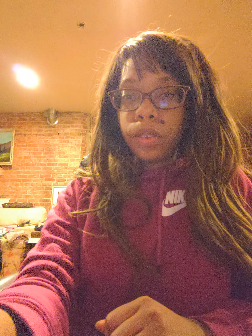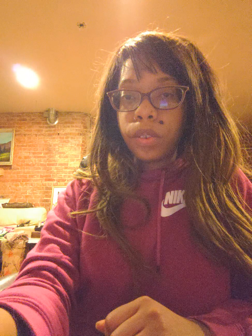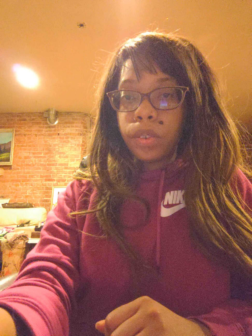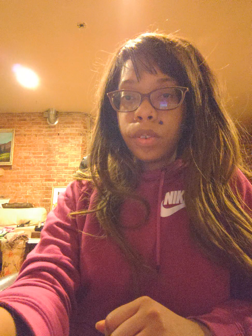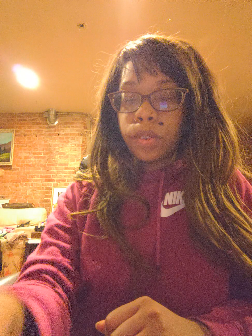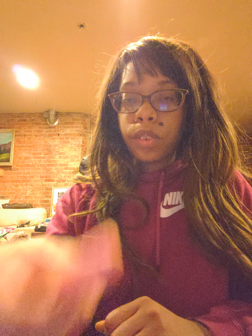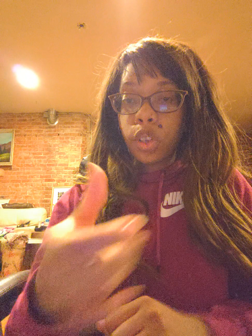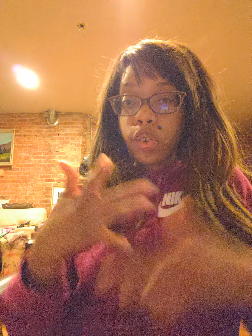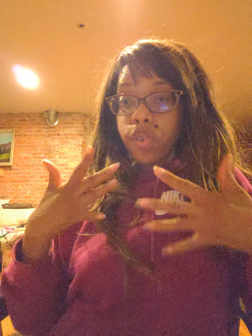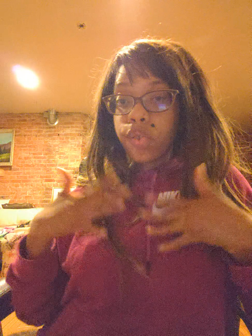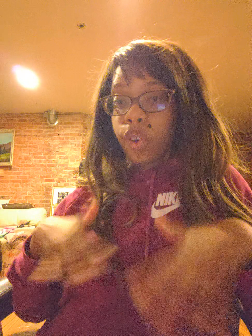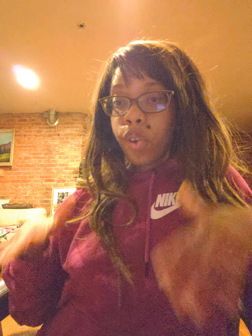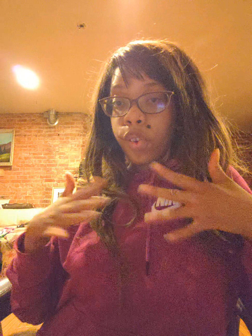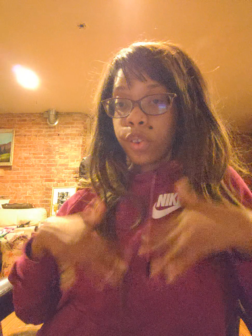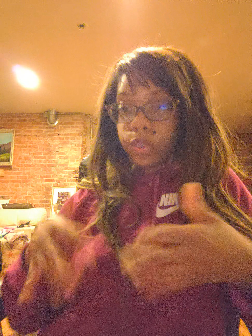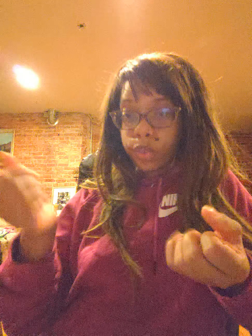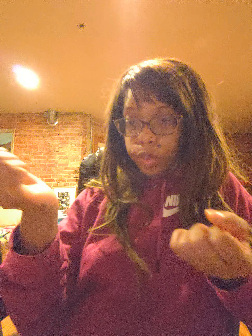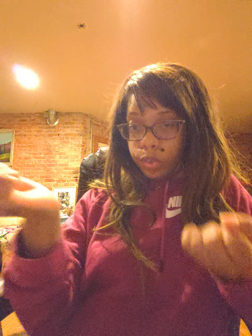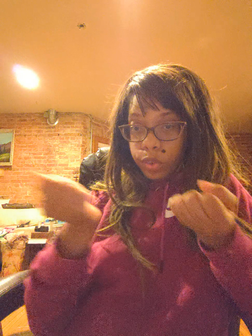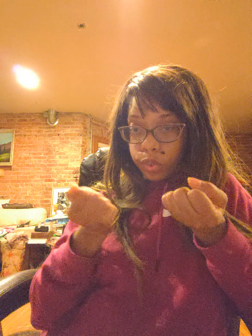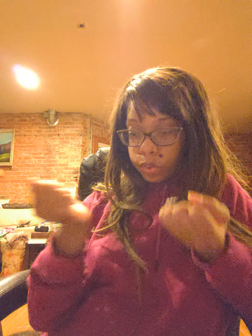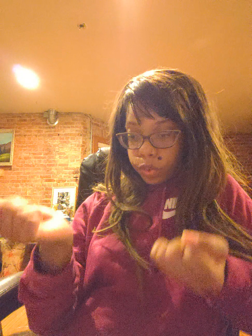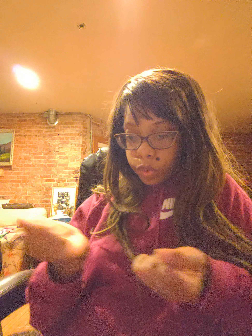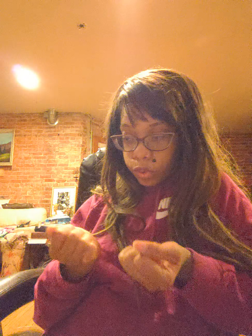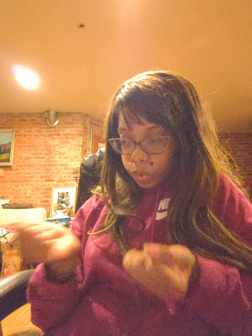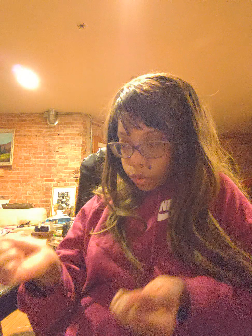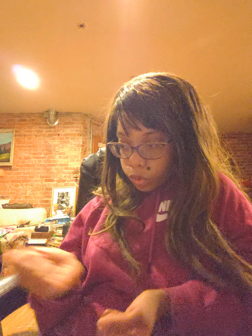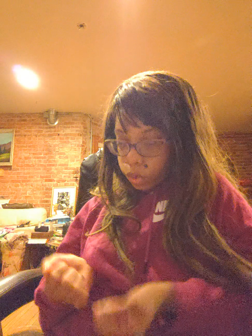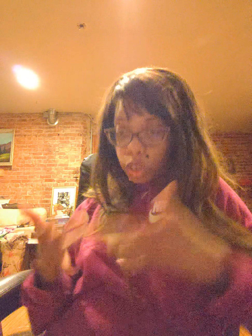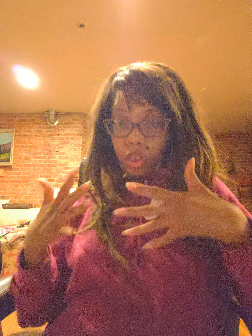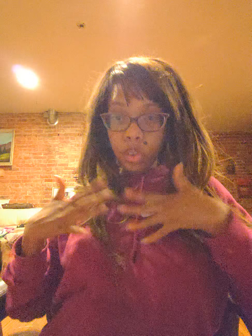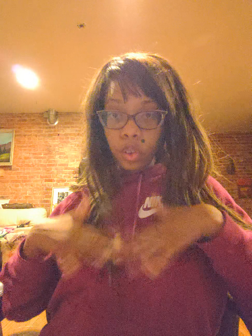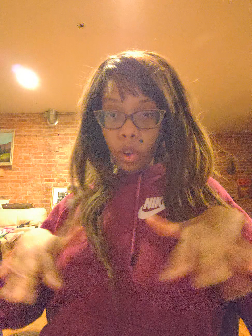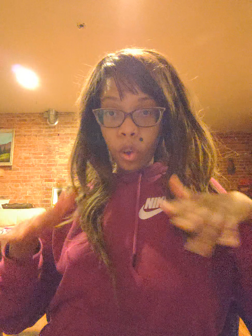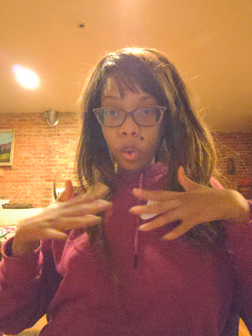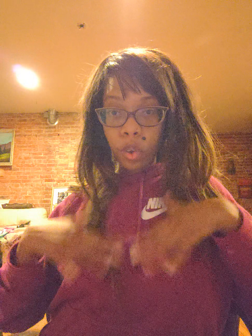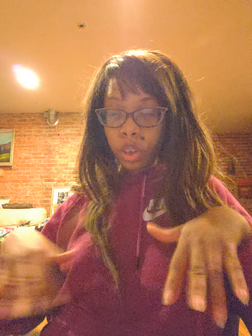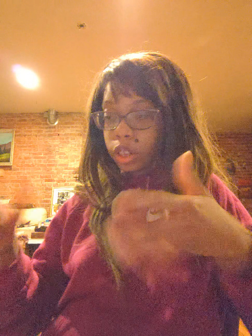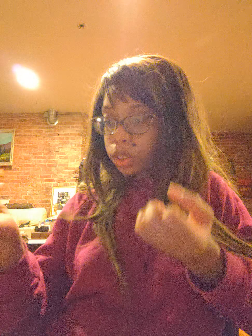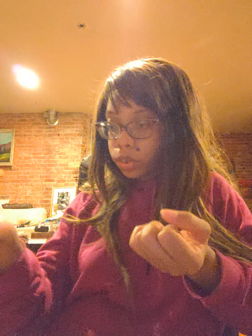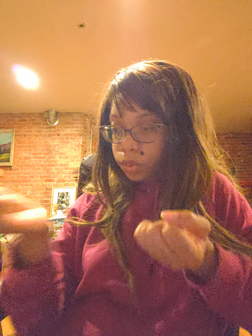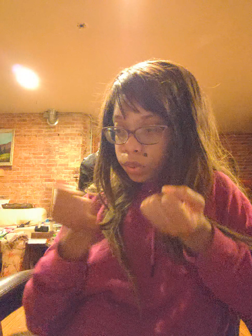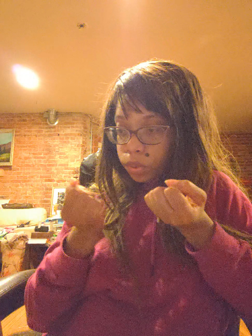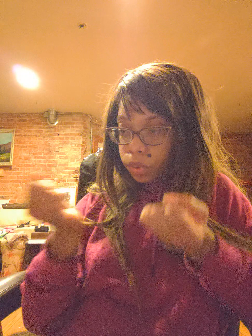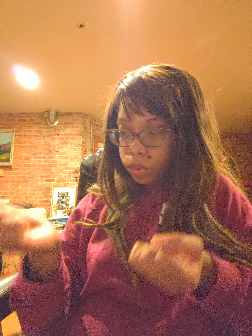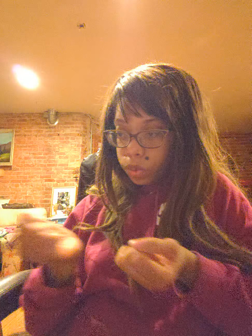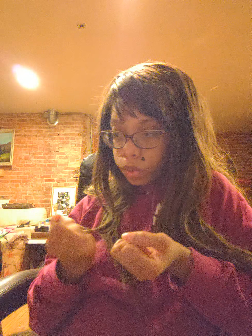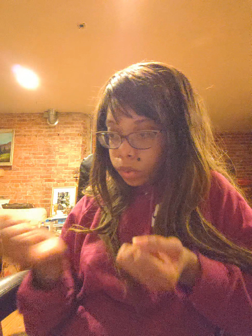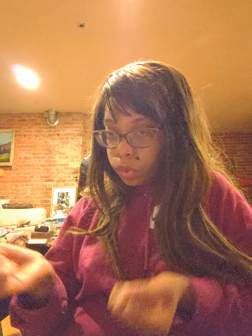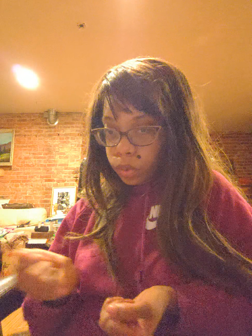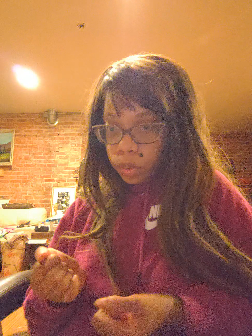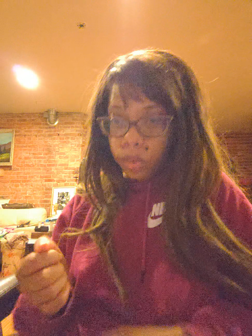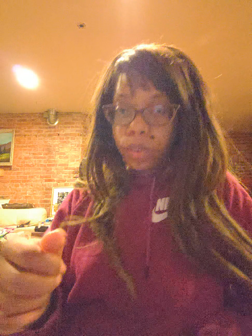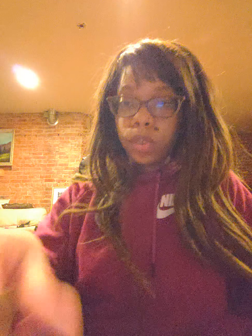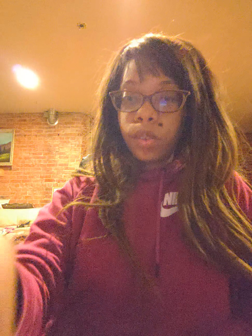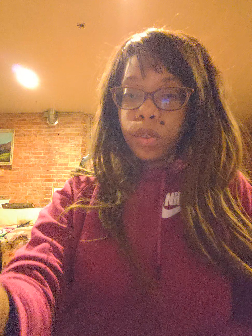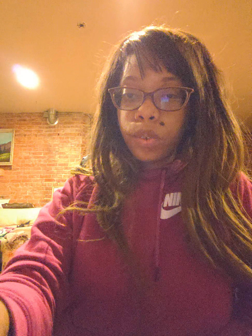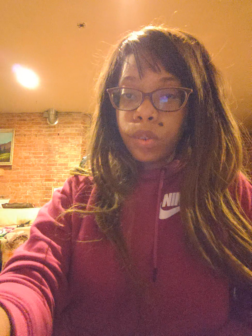drawer